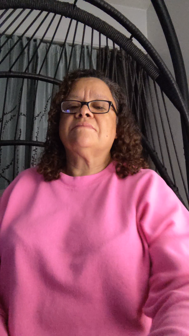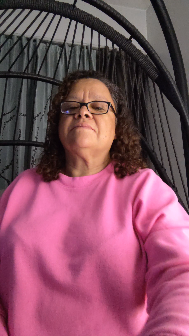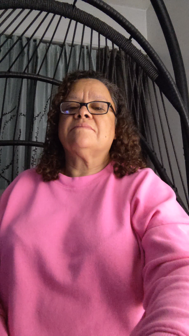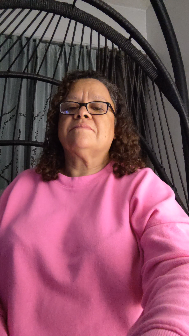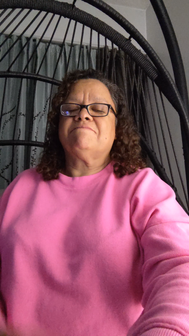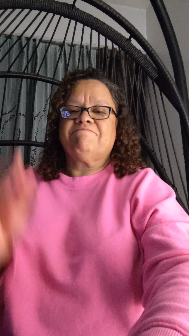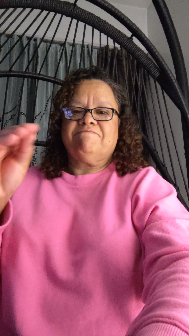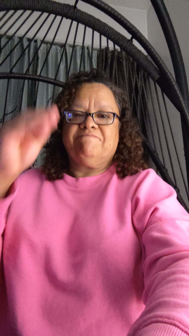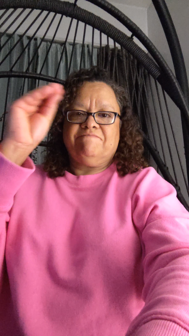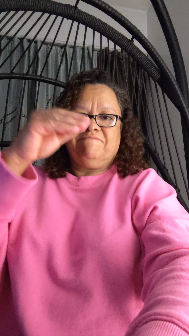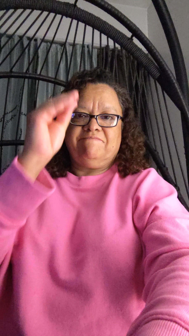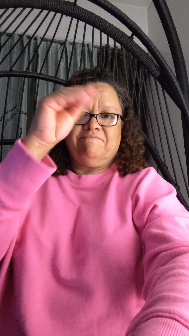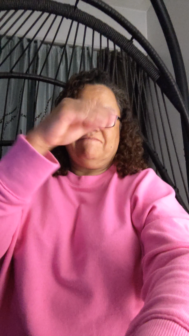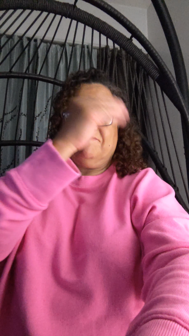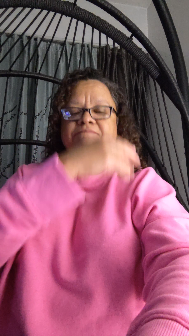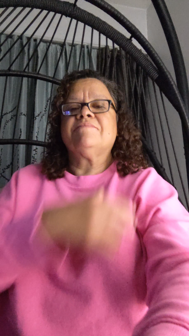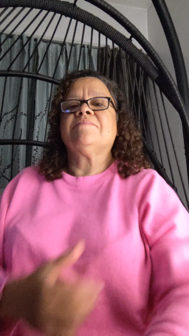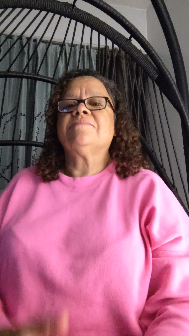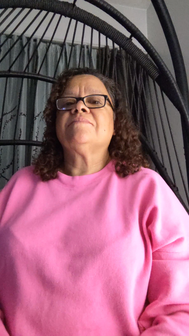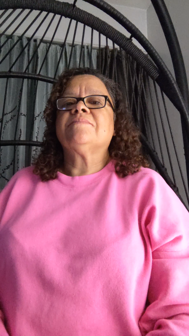dinosaur